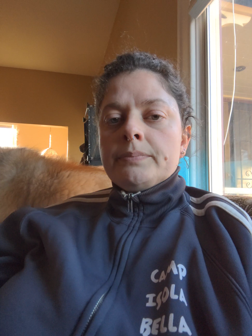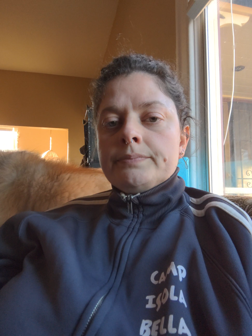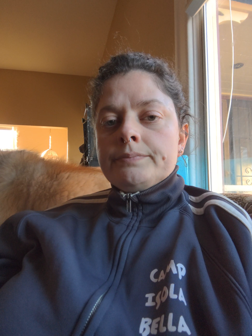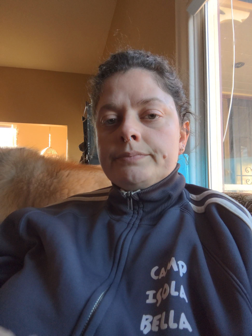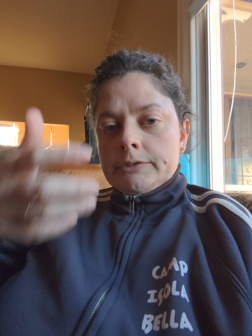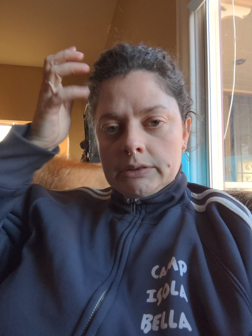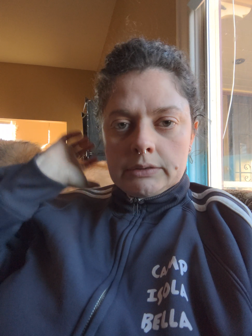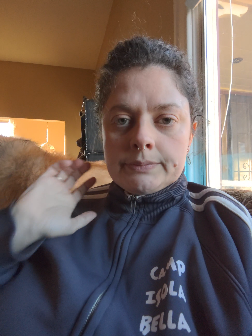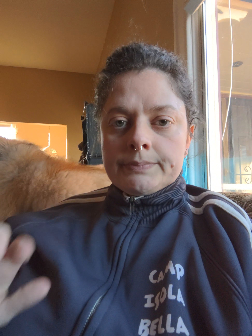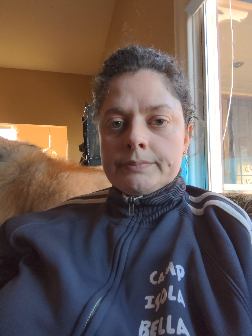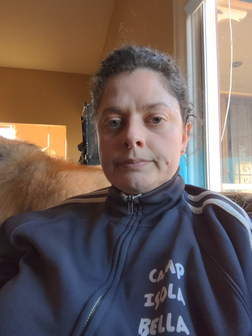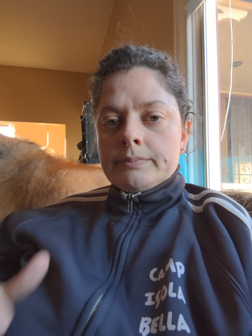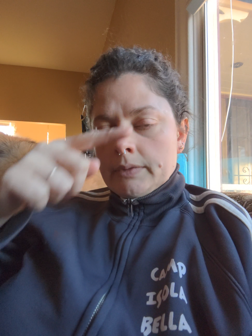lion